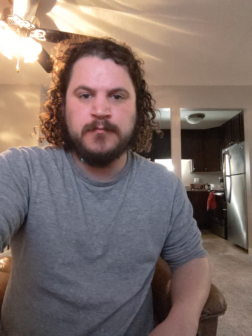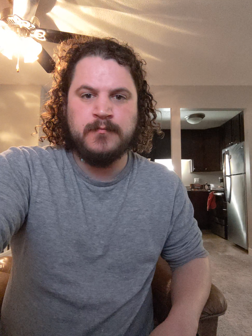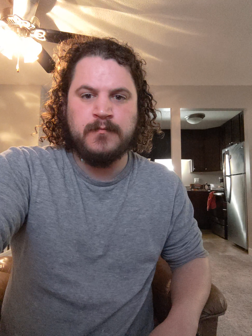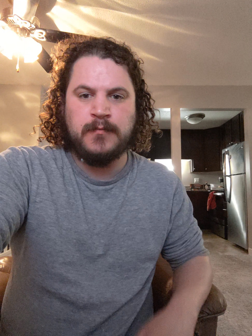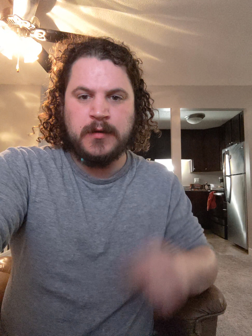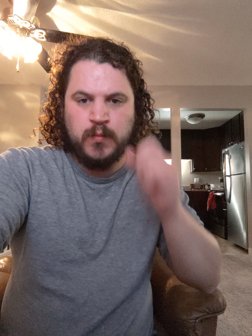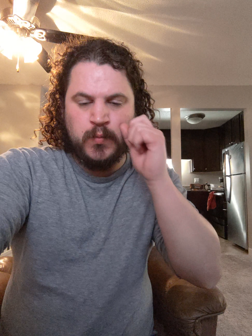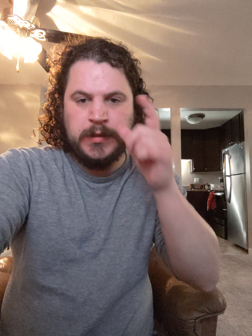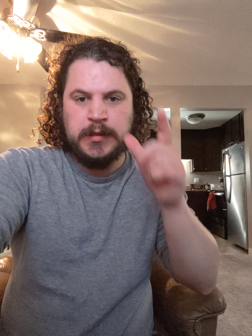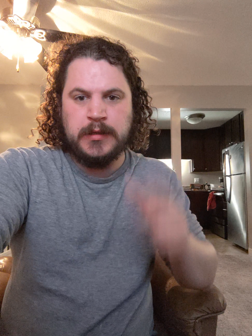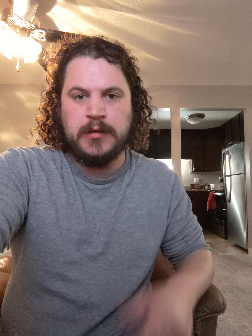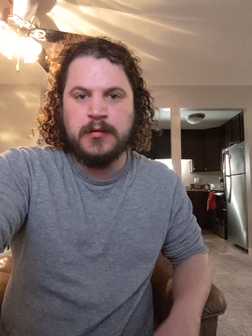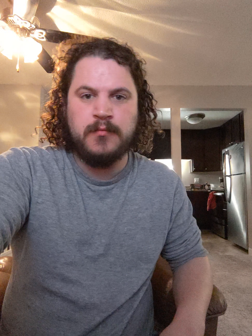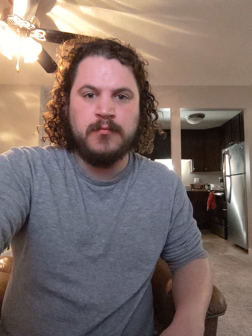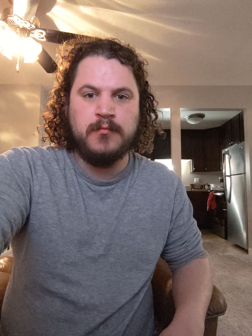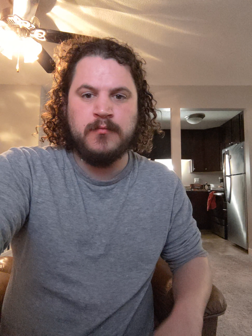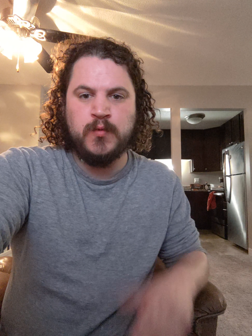wake